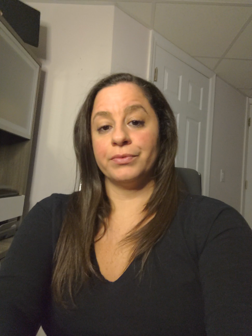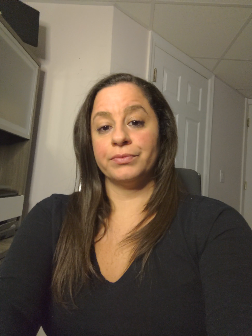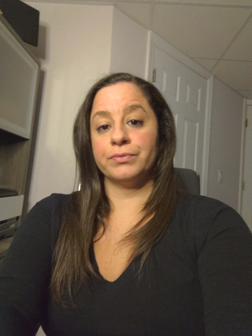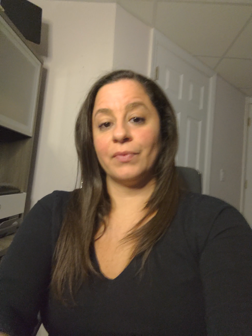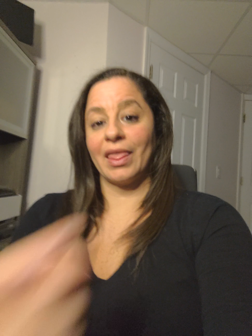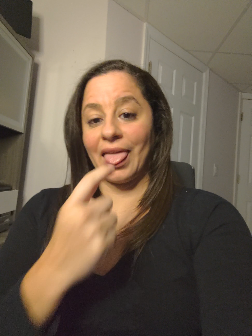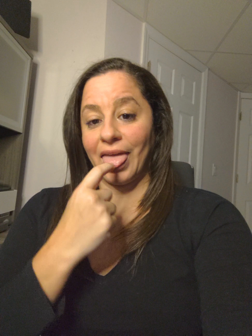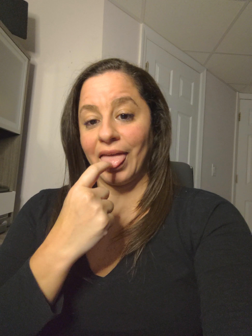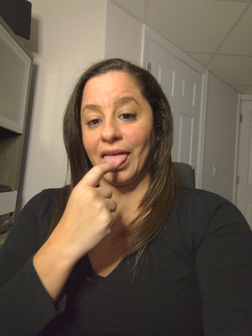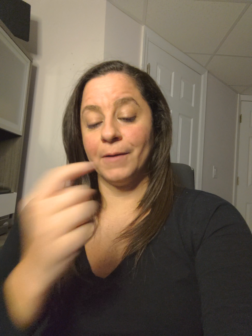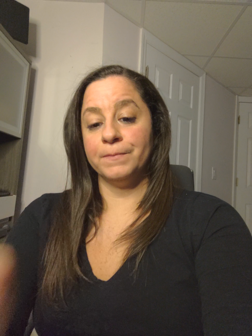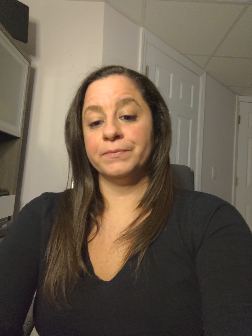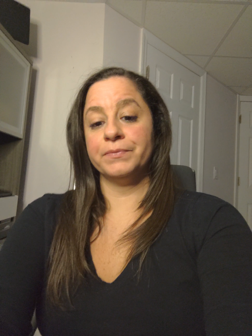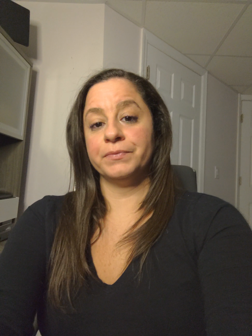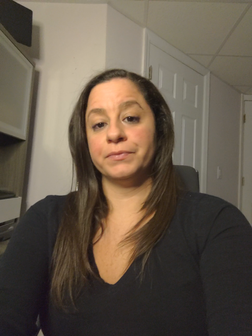tongue